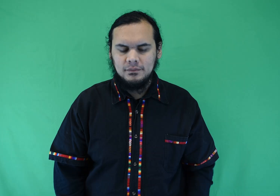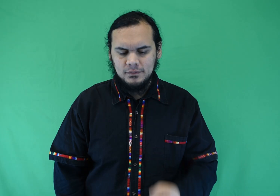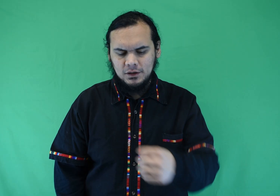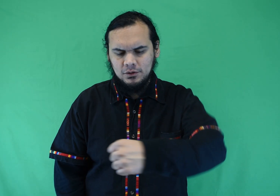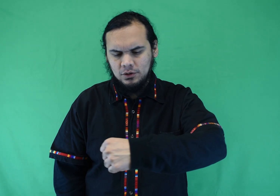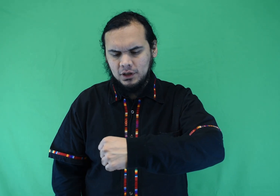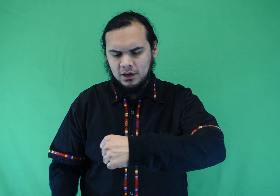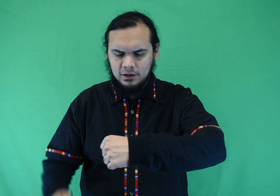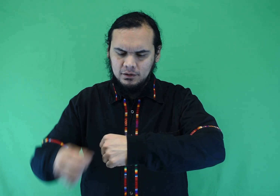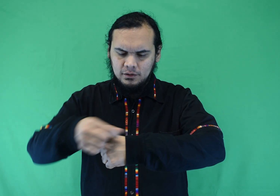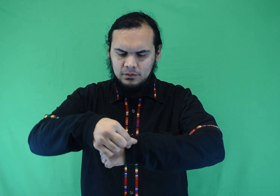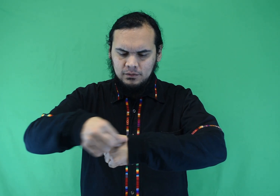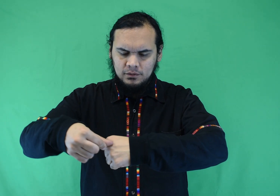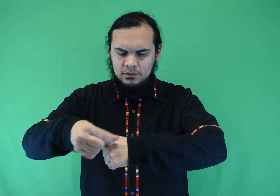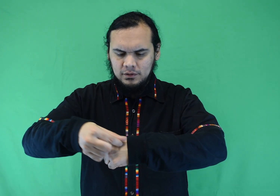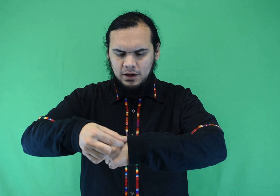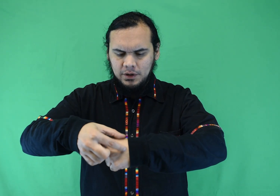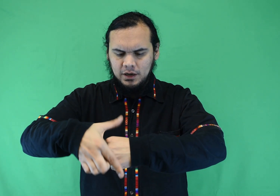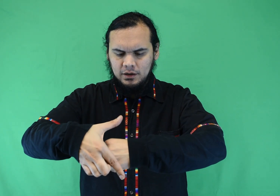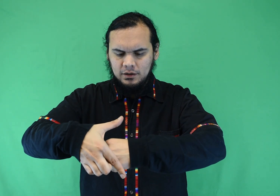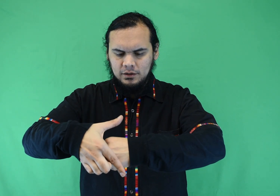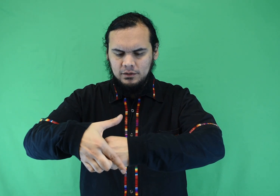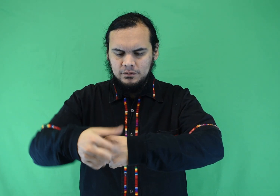cortar abrir